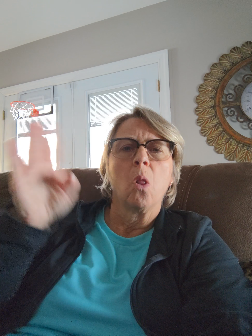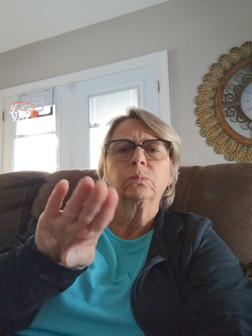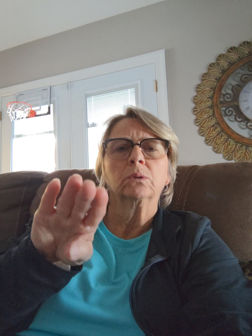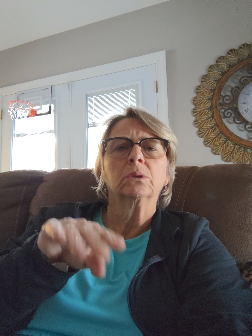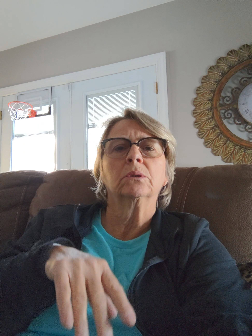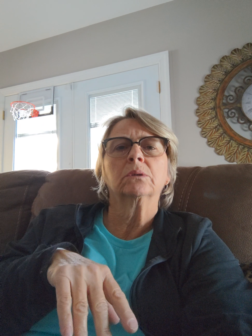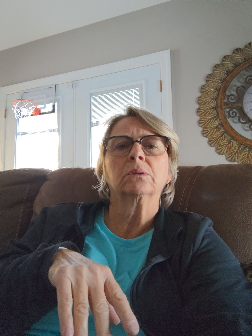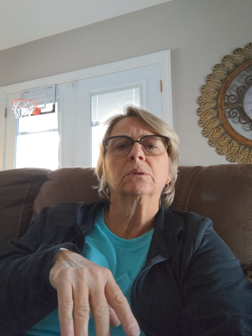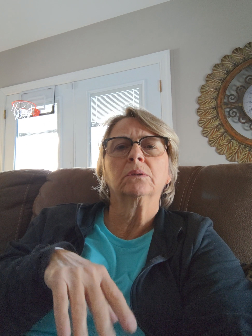close